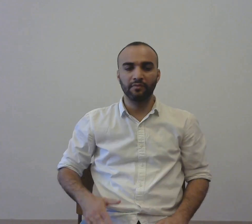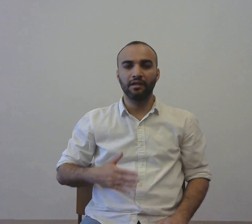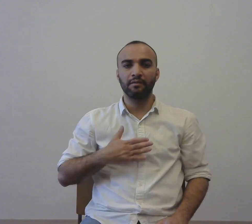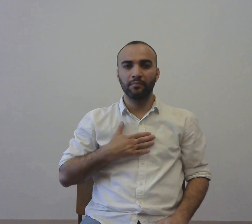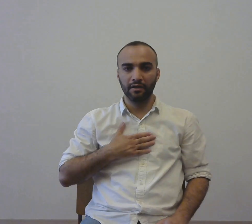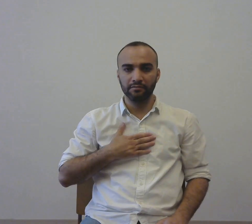mən